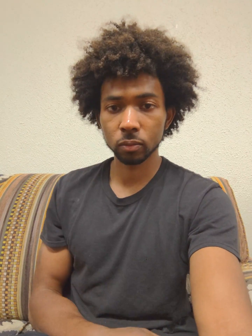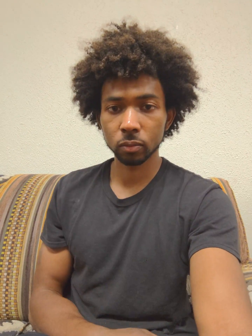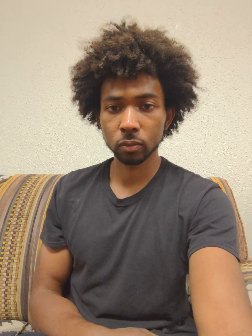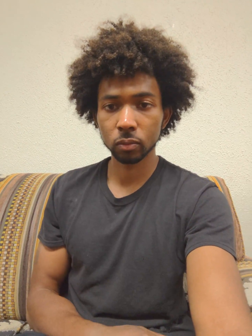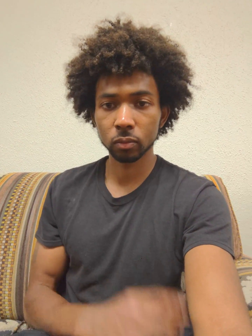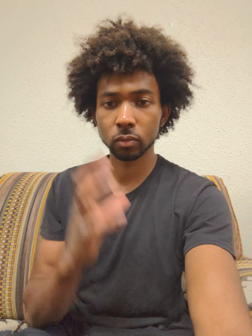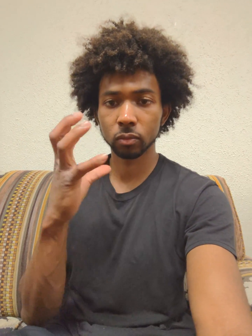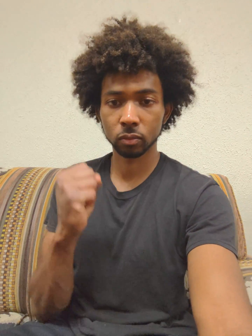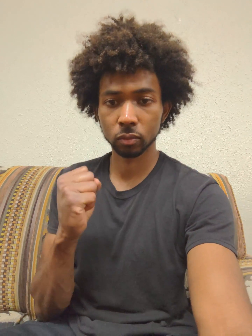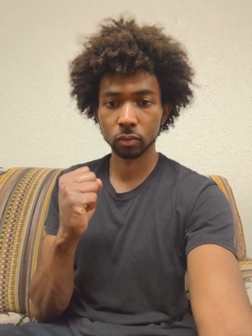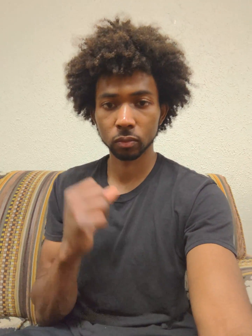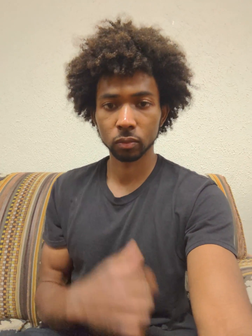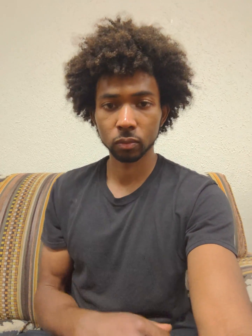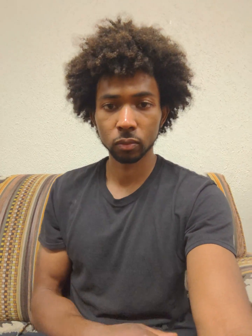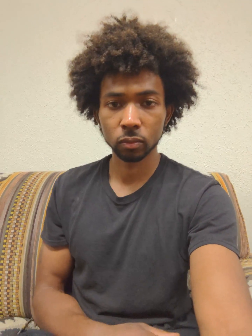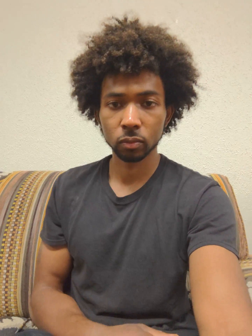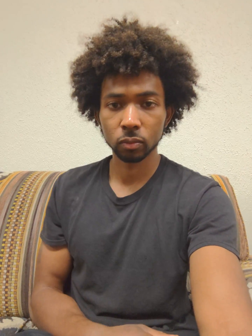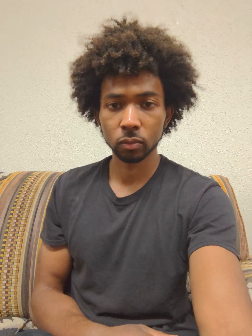catch